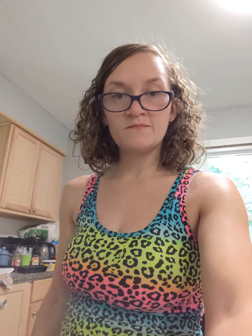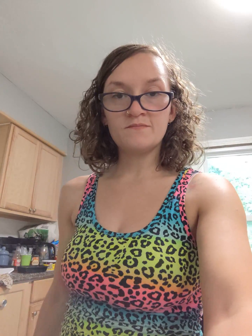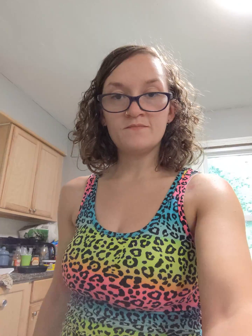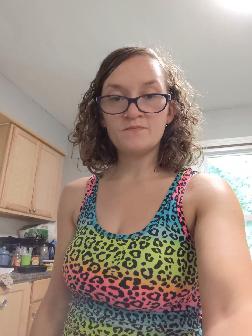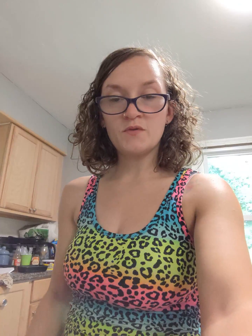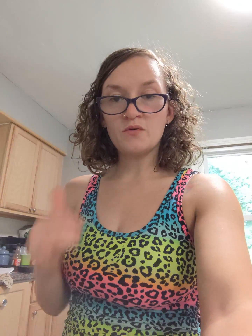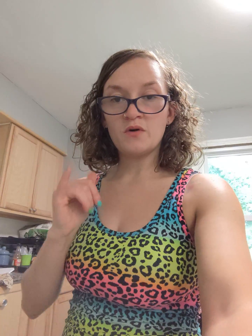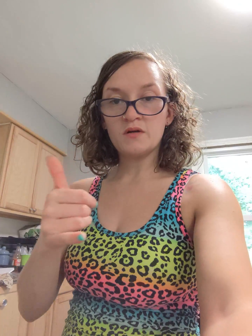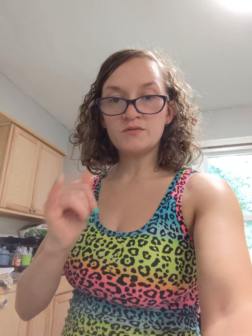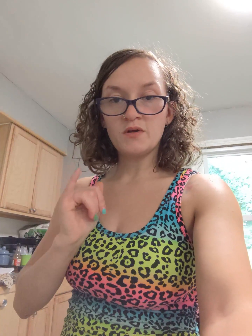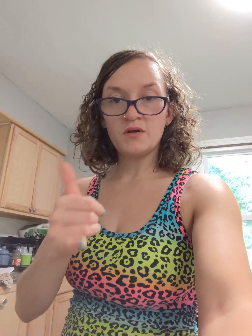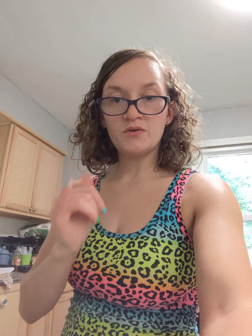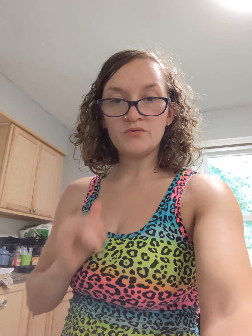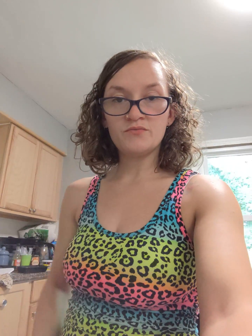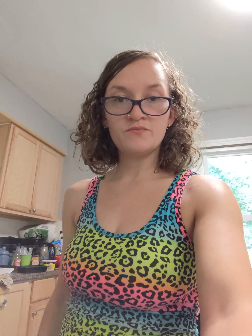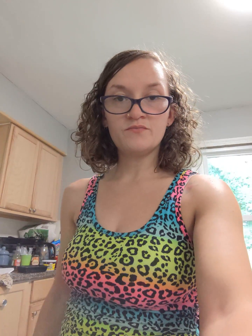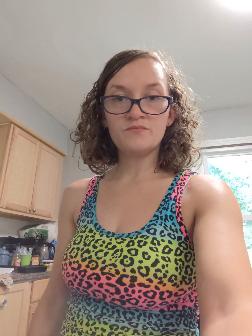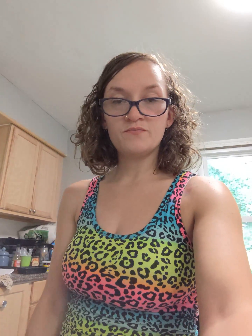rocking chair